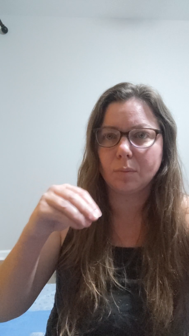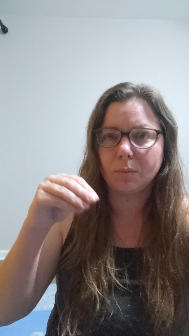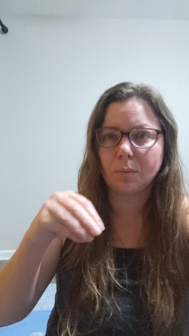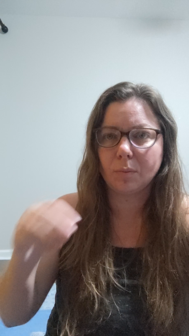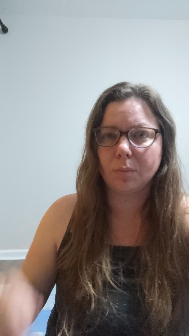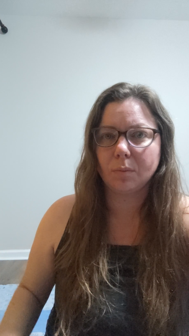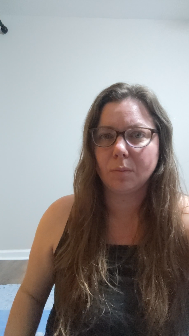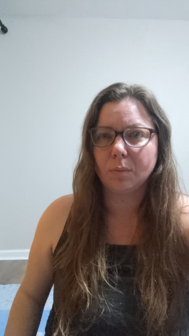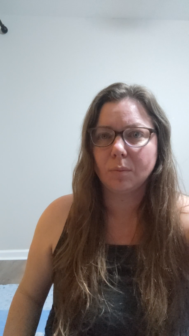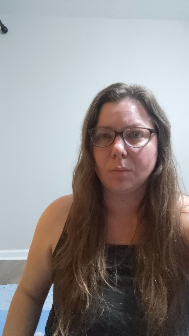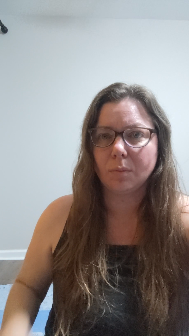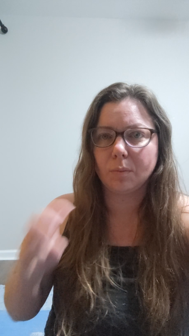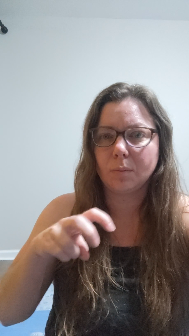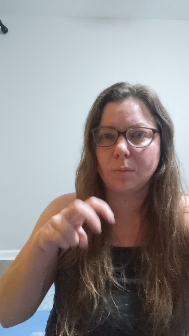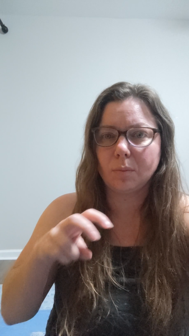potato